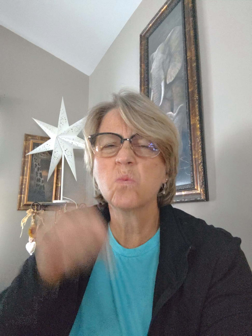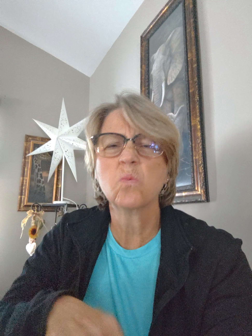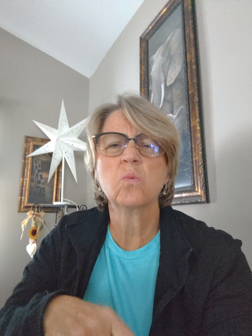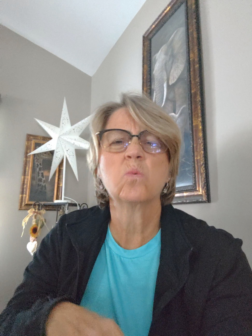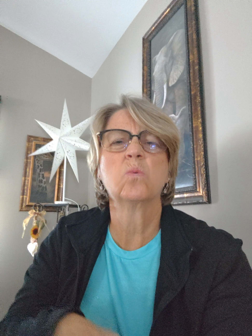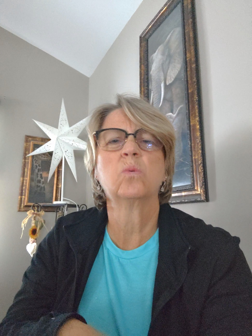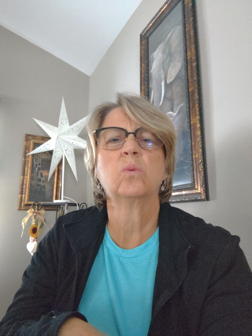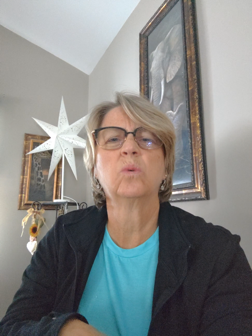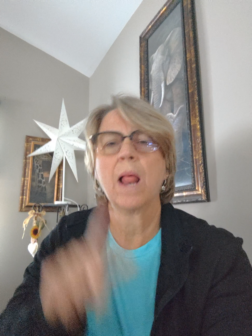old